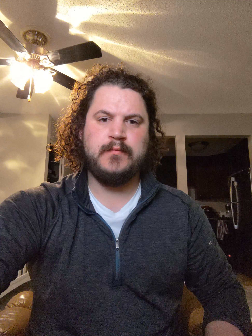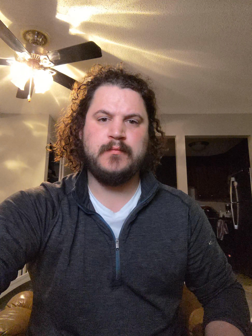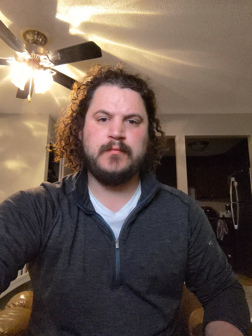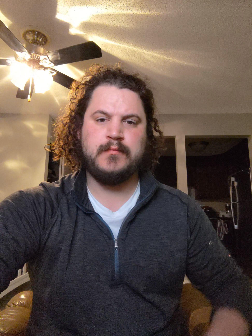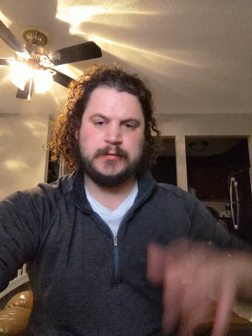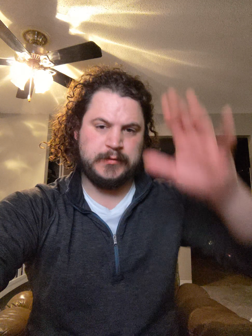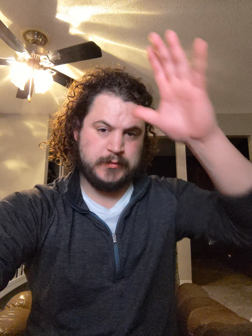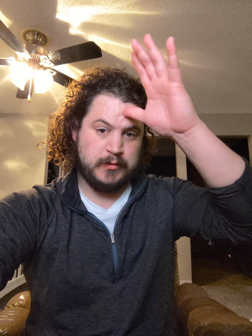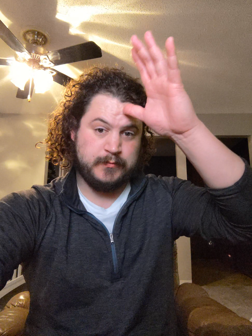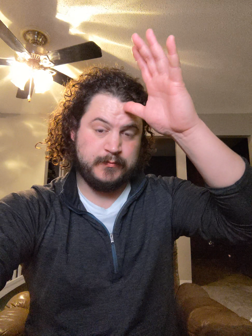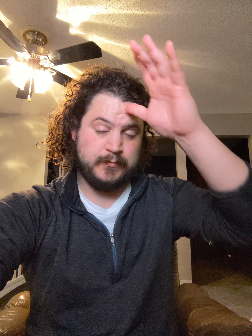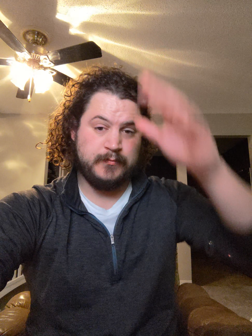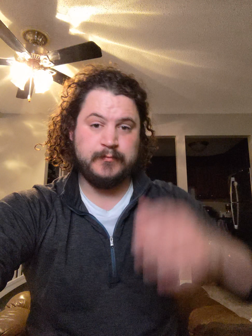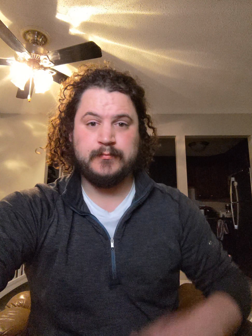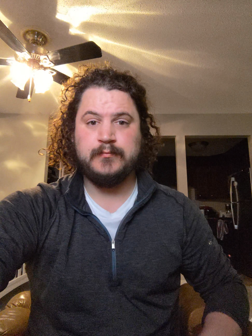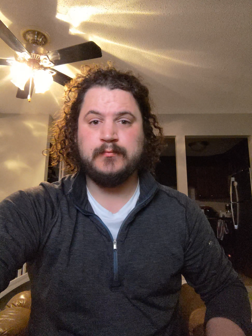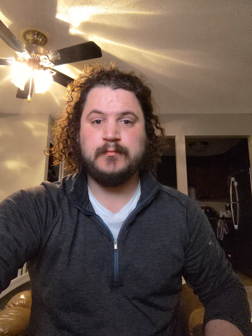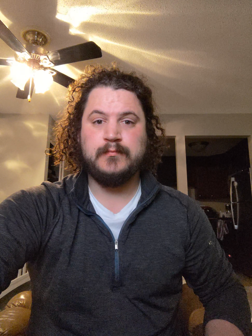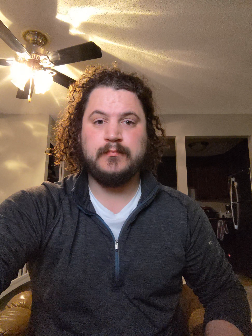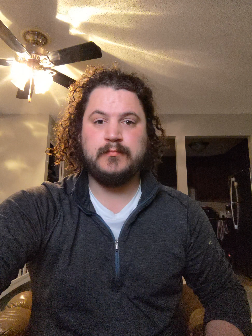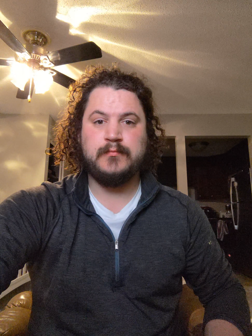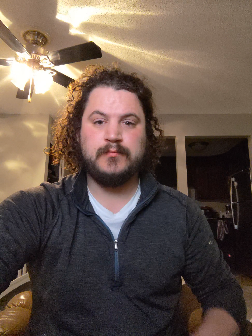dad